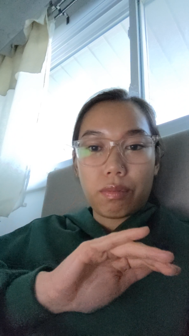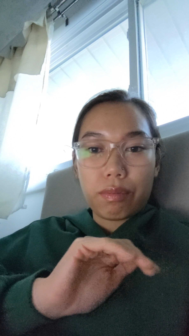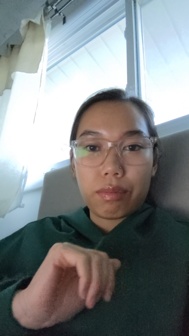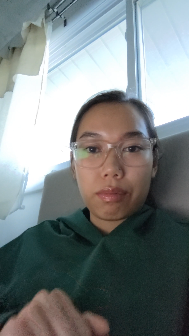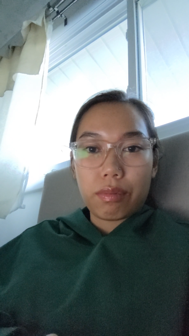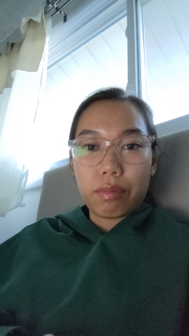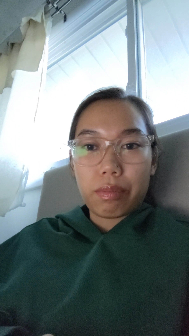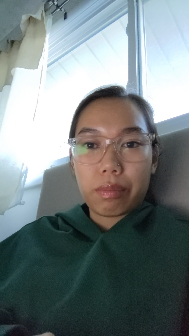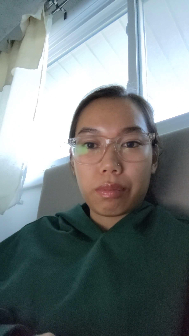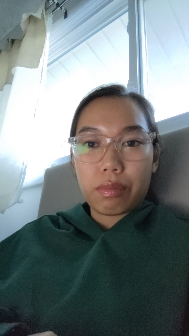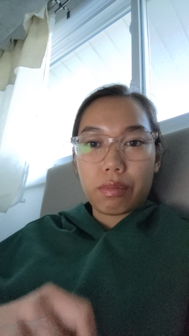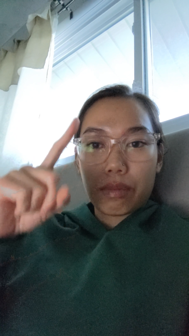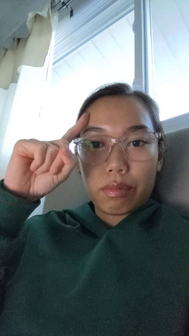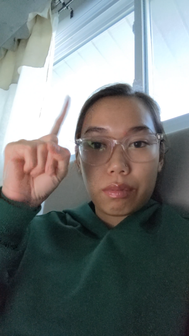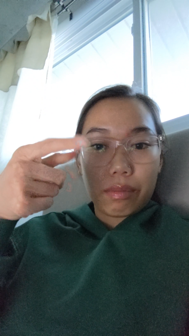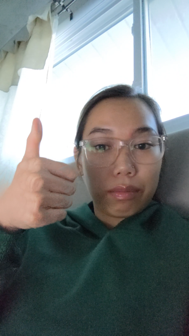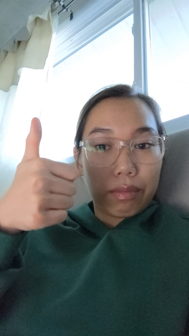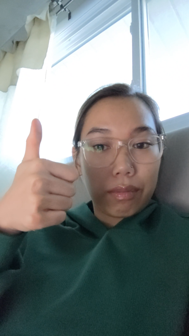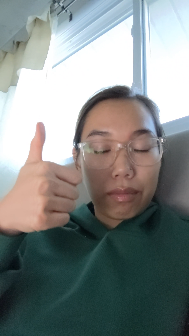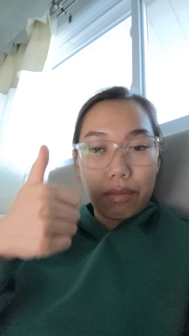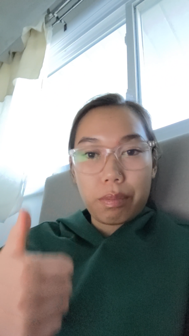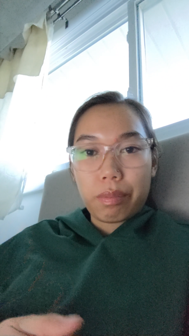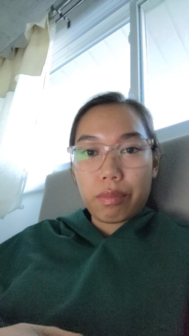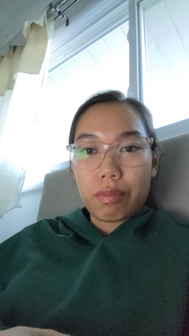dime